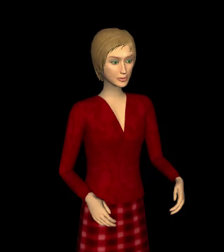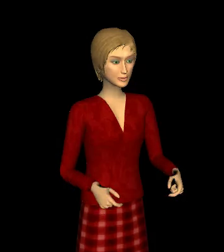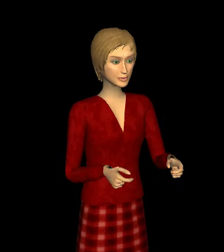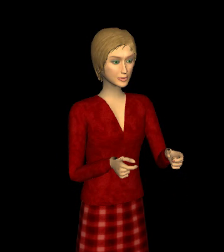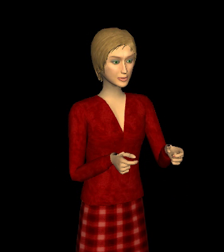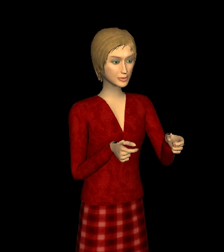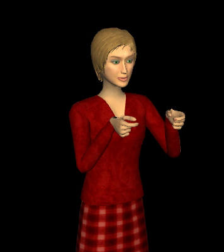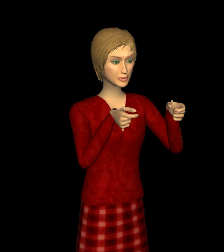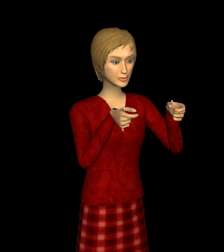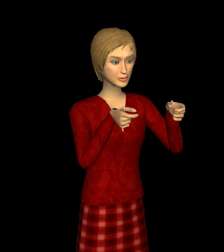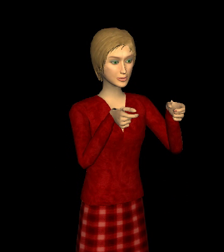مبنى